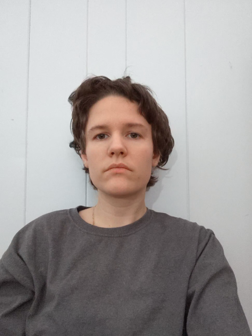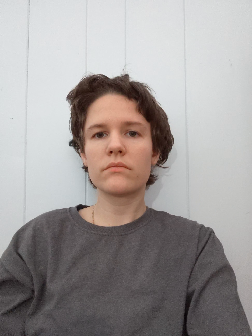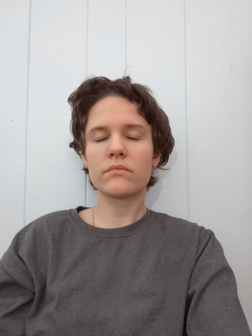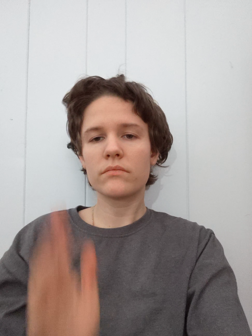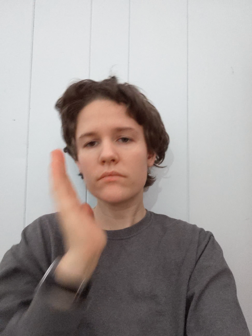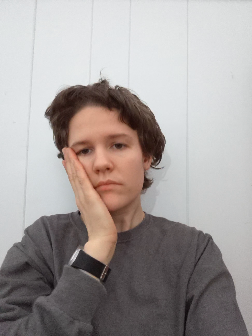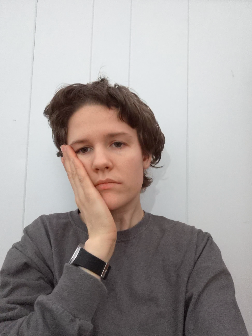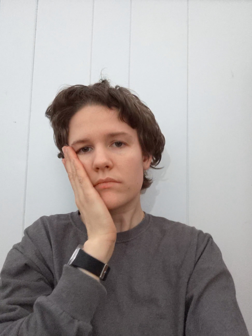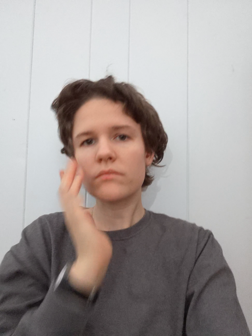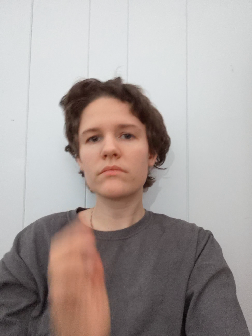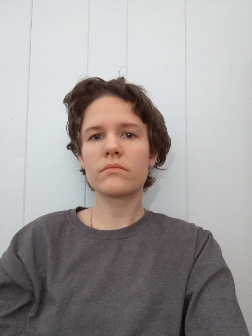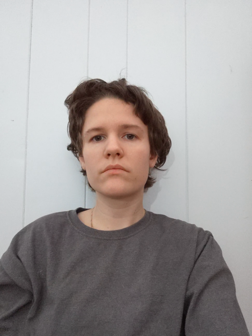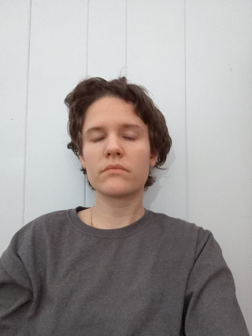bed